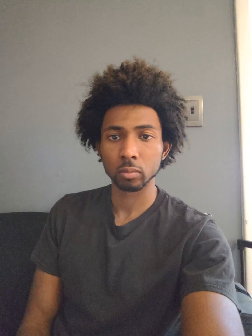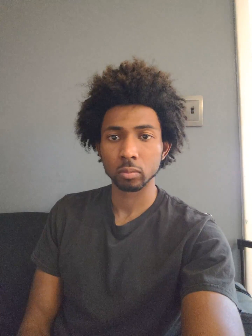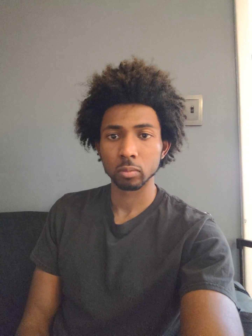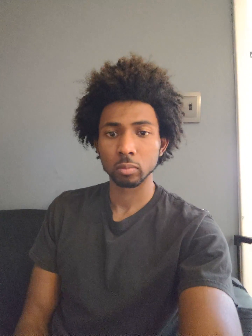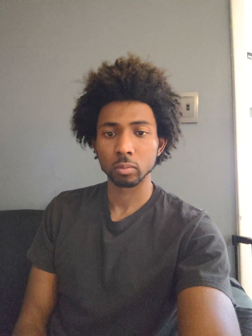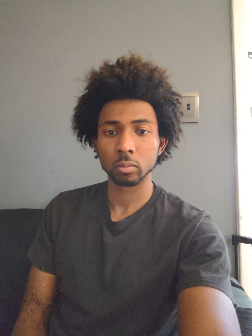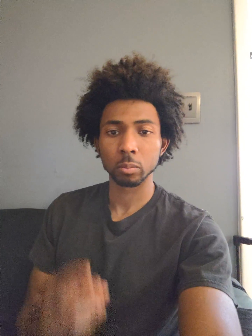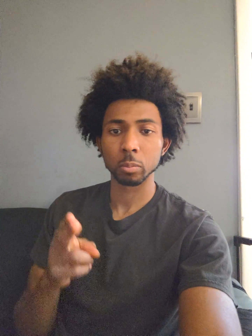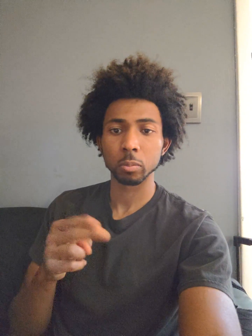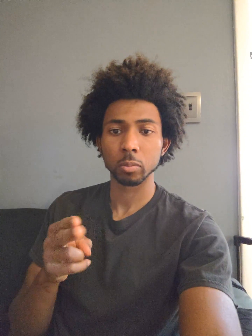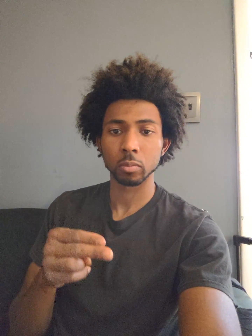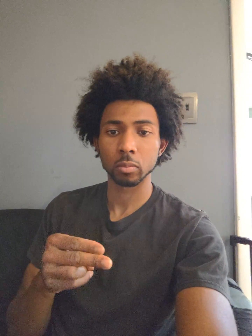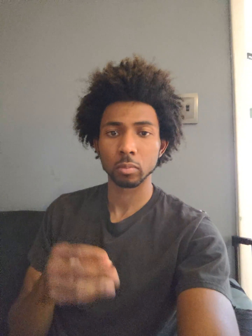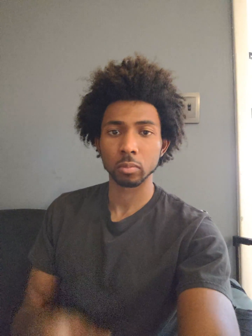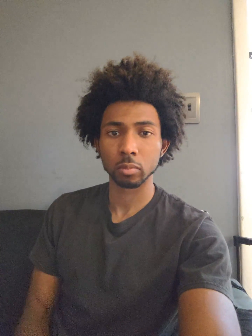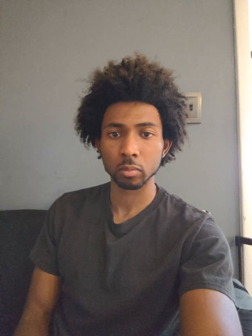belt